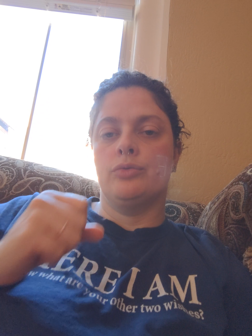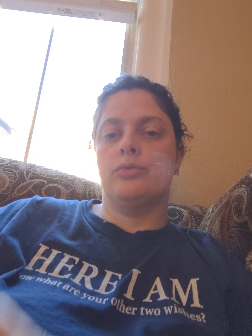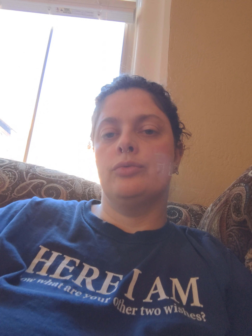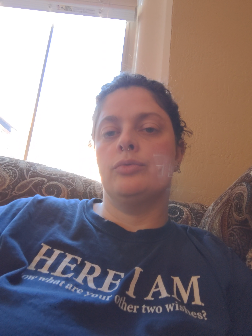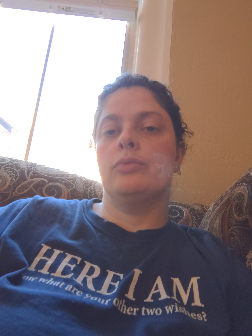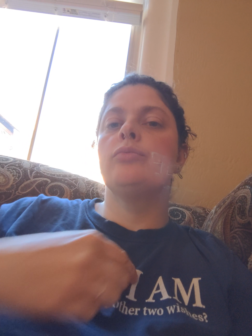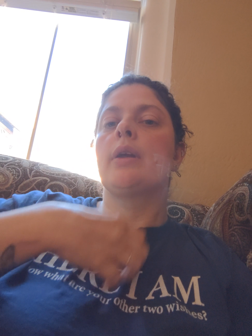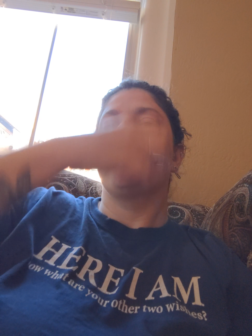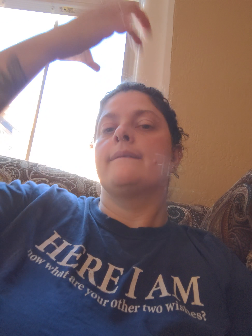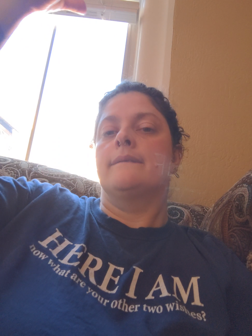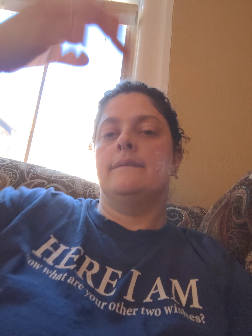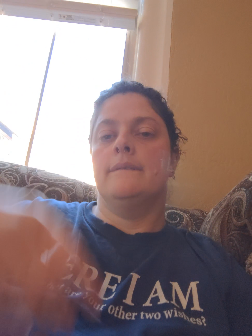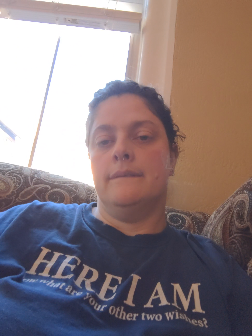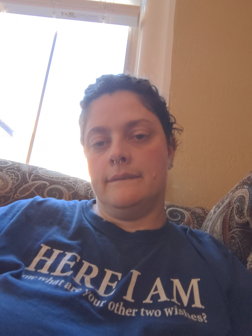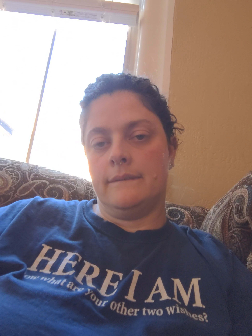giraffe